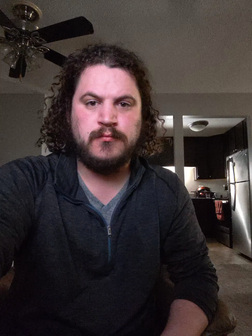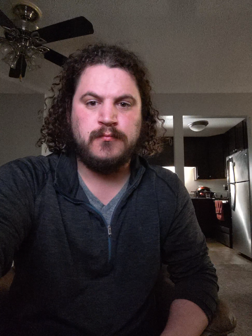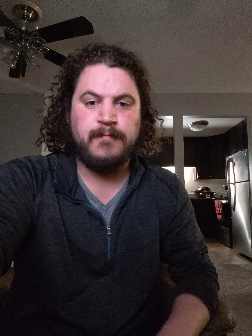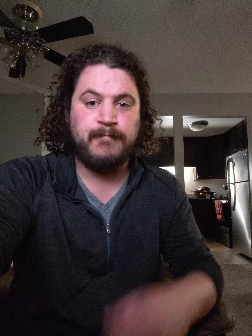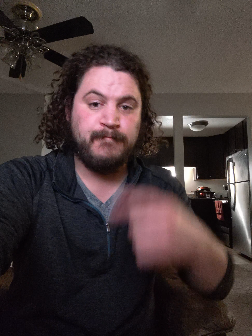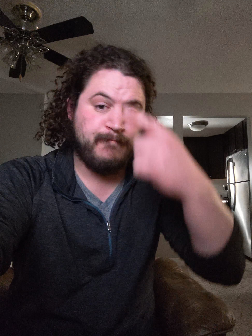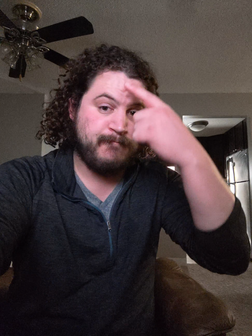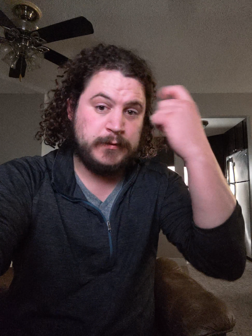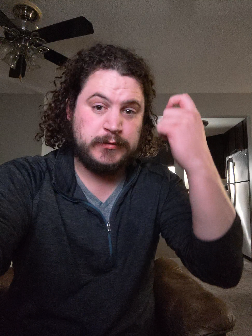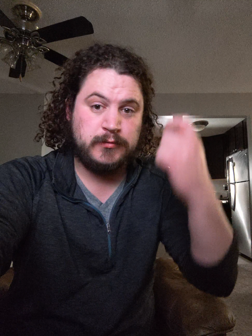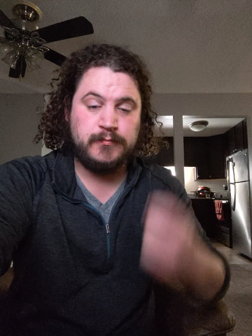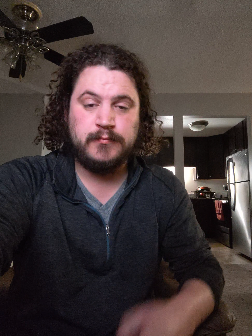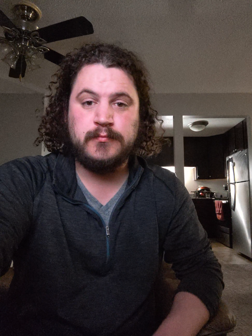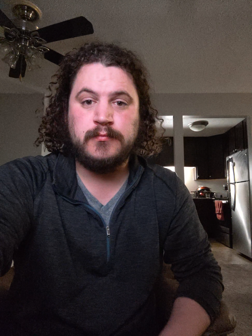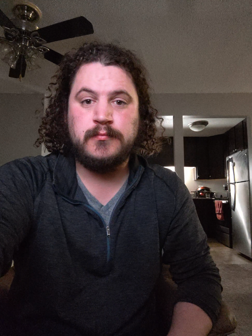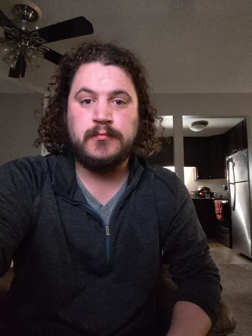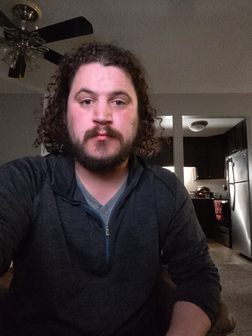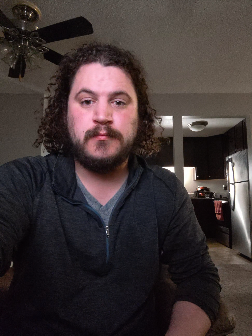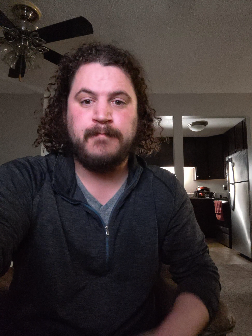because